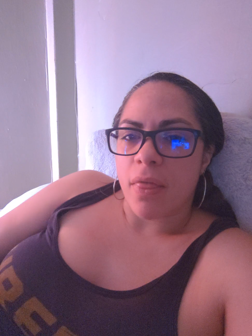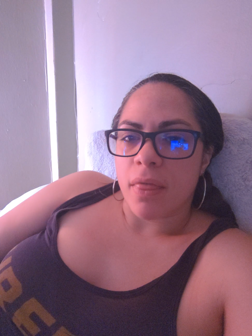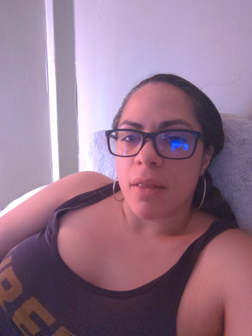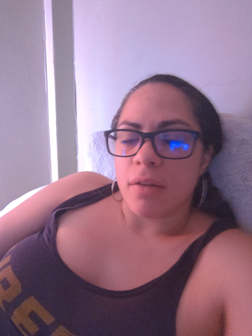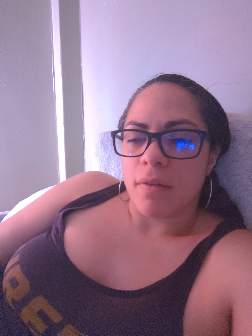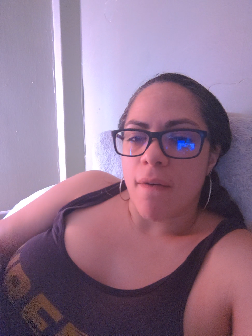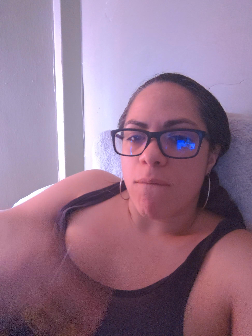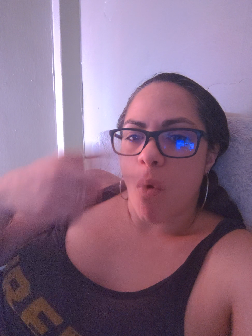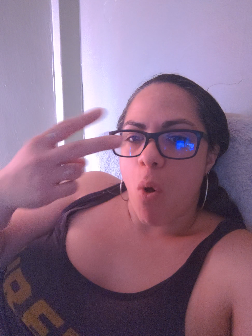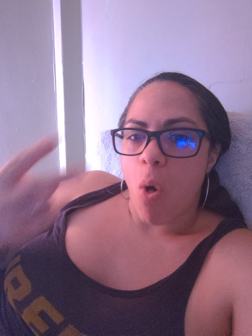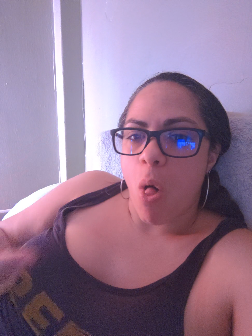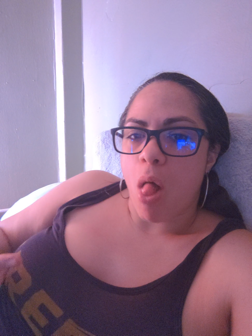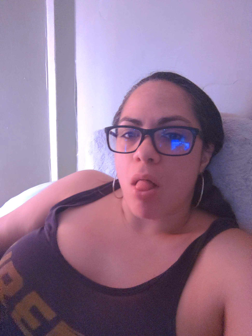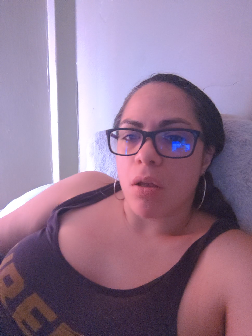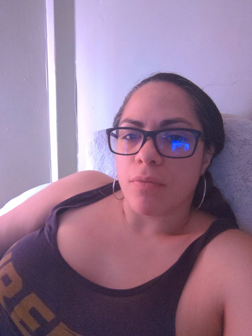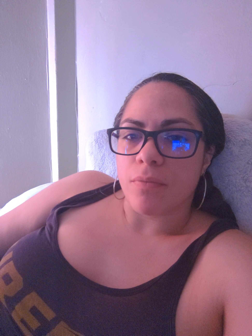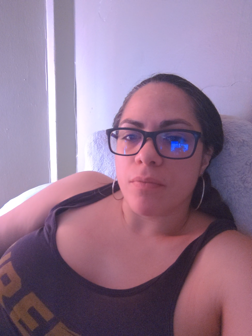fall